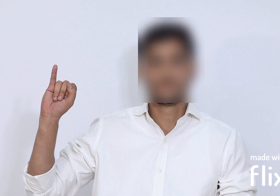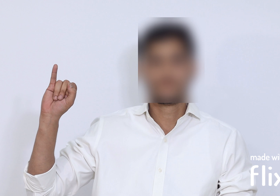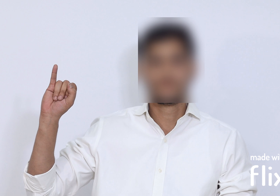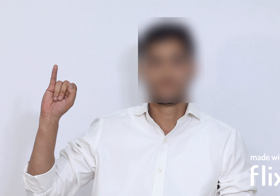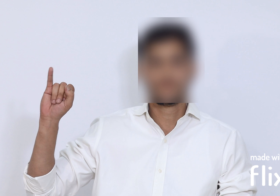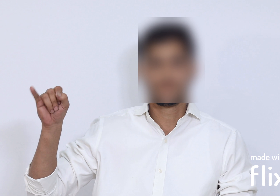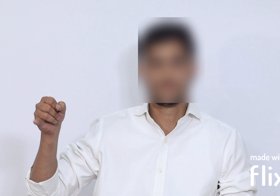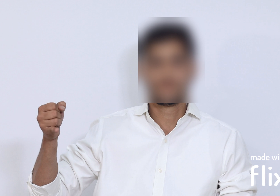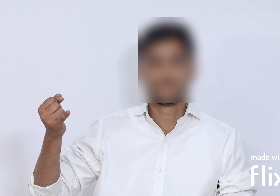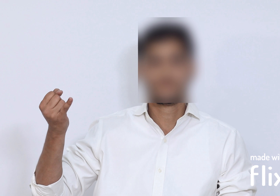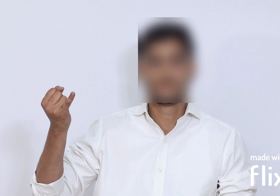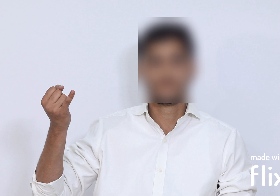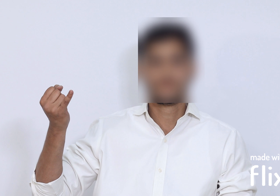ج